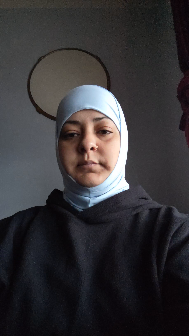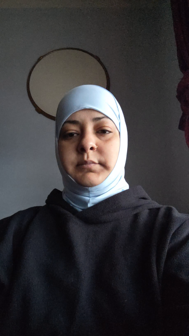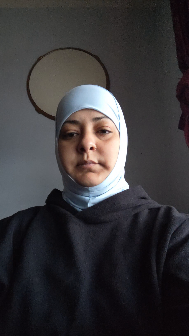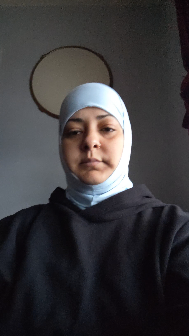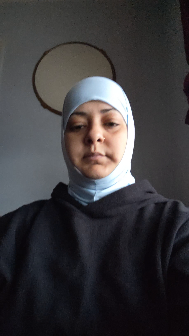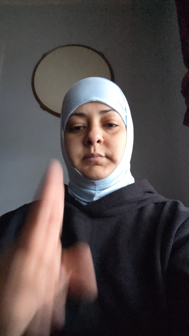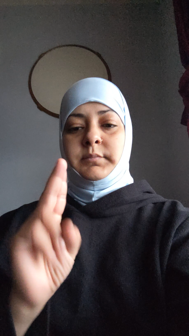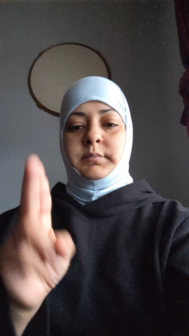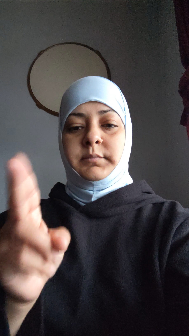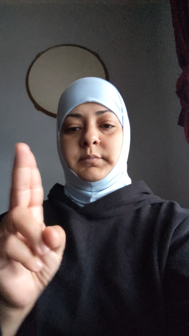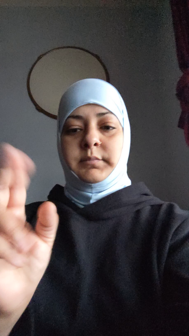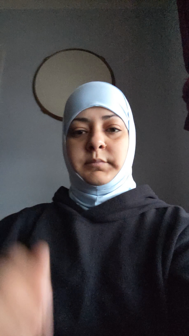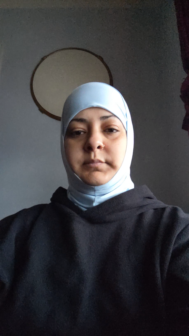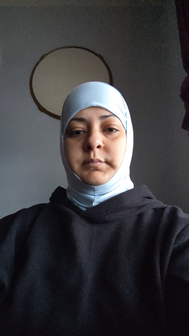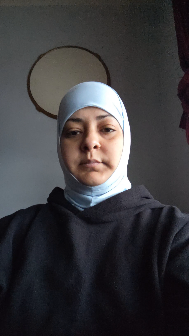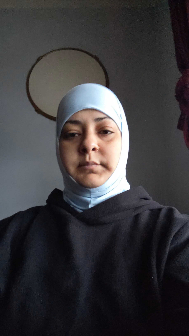hurry